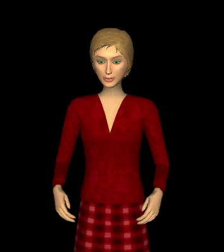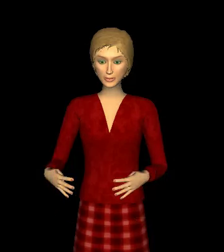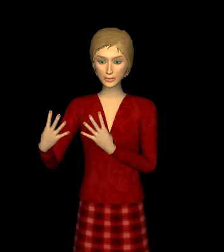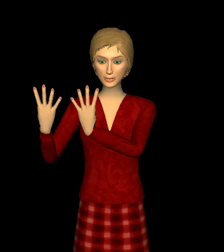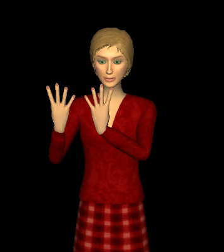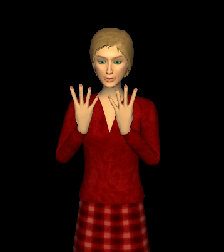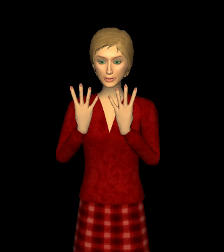عيد ميلاد